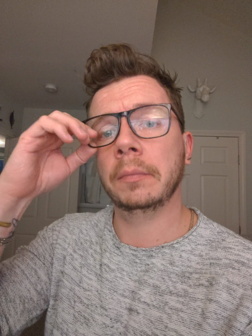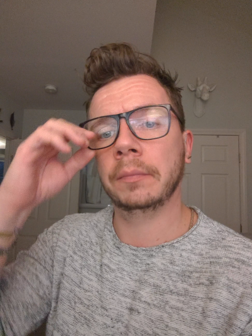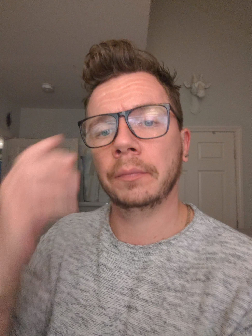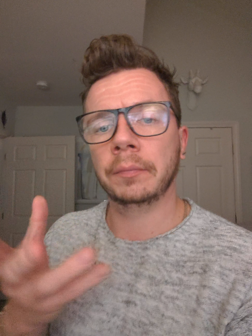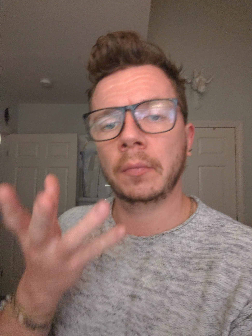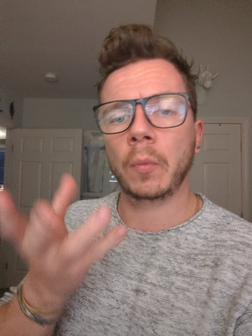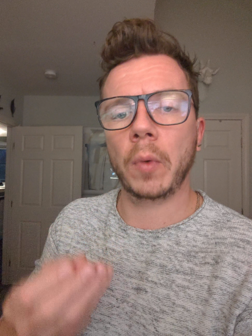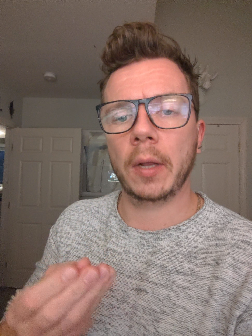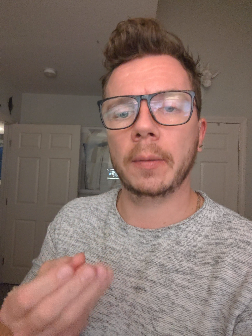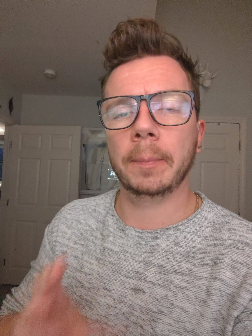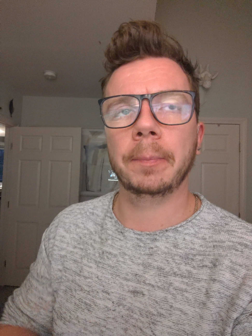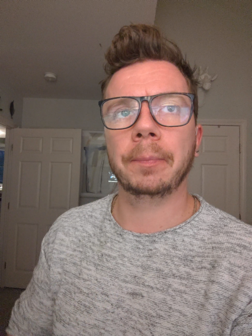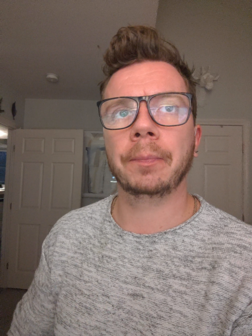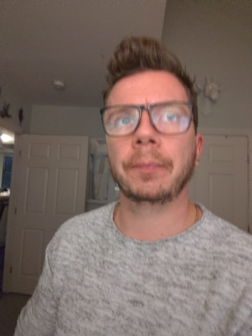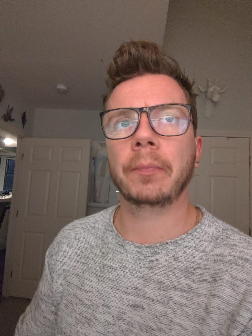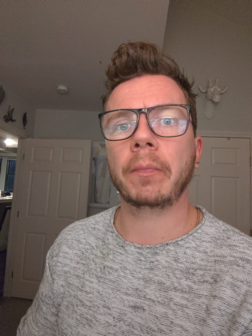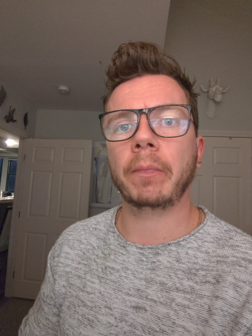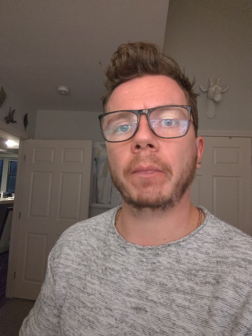wet